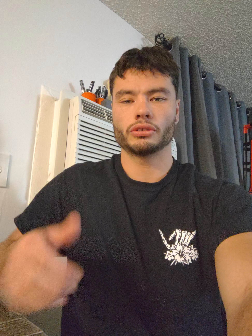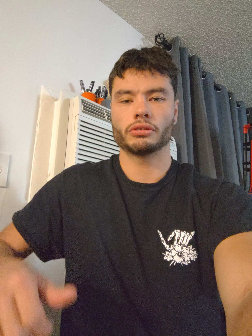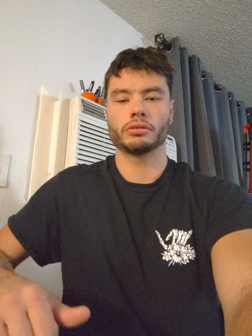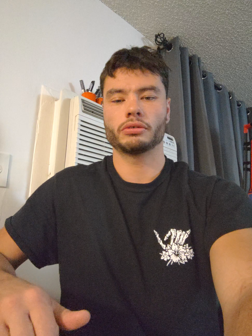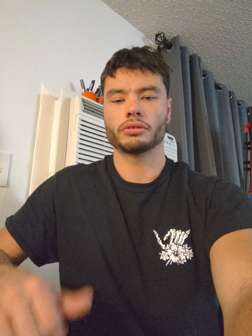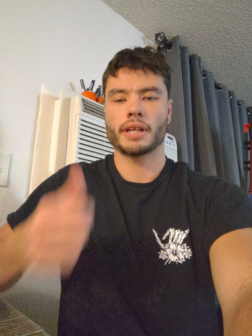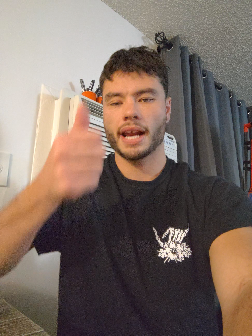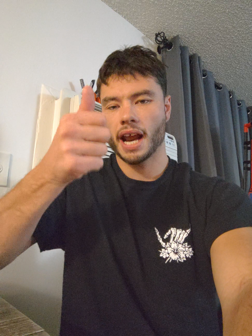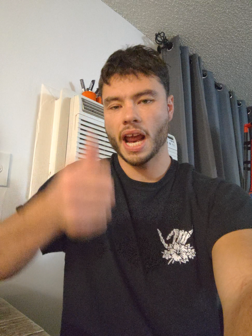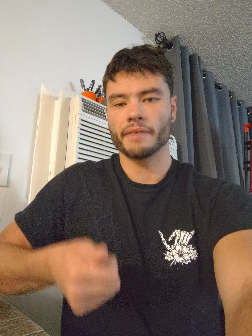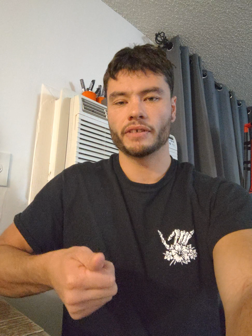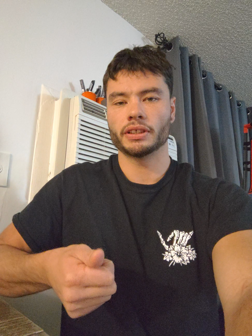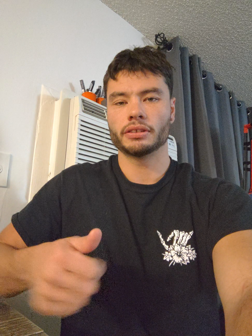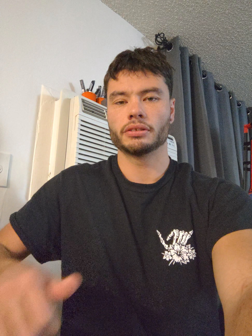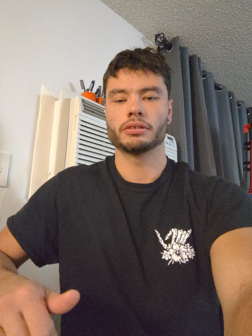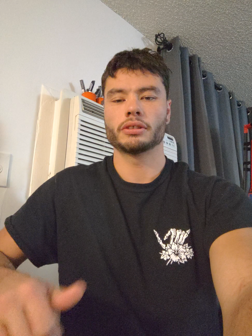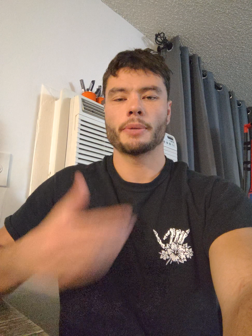every